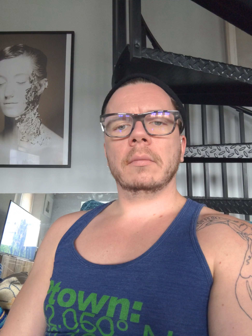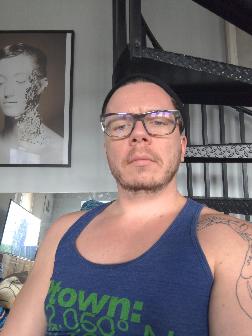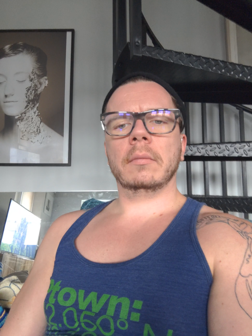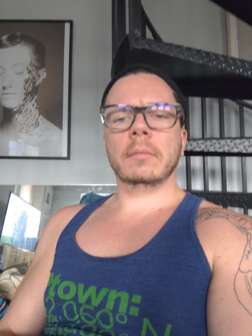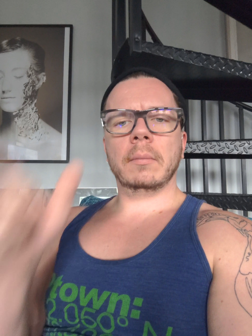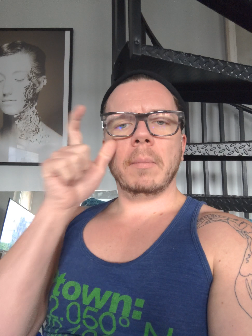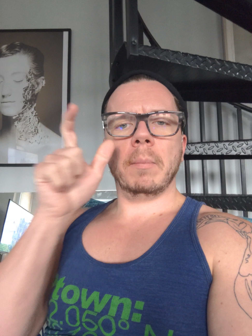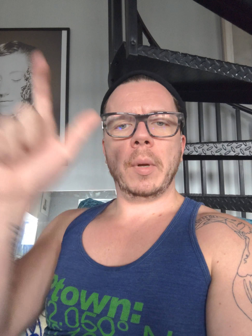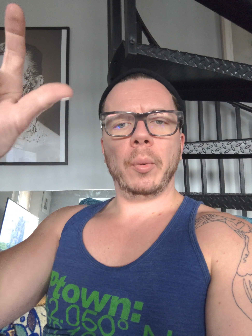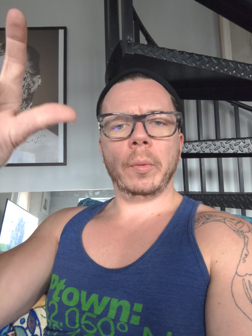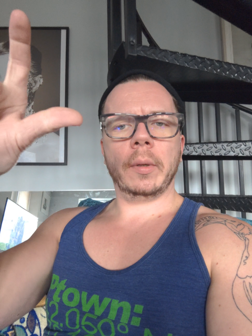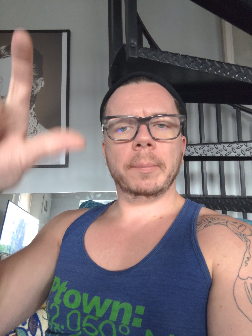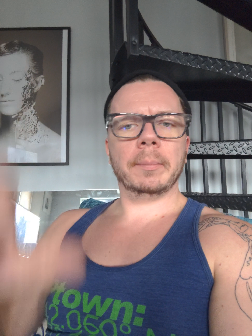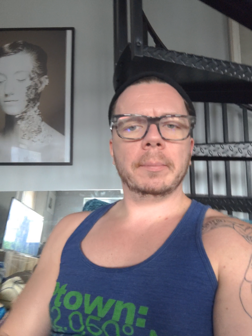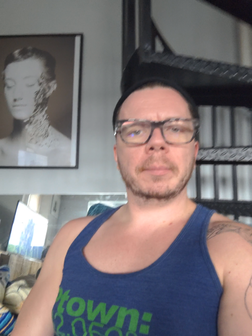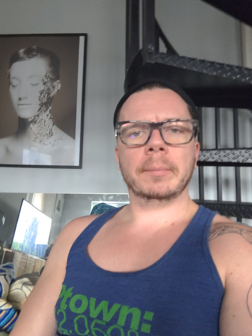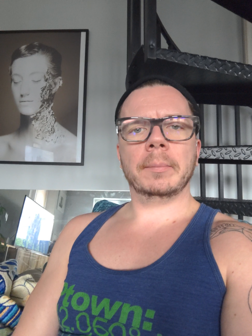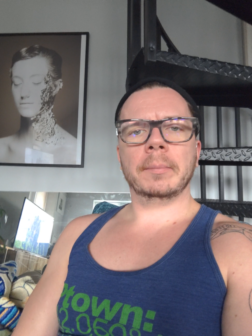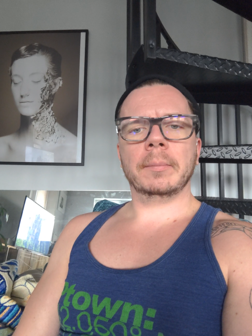moon